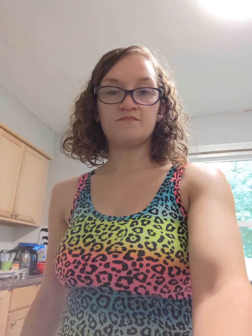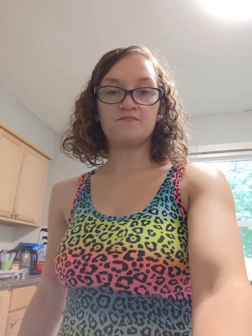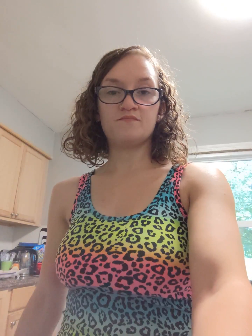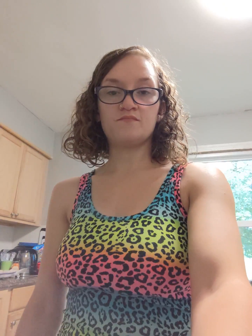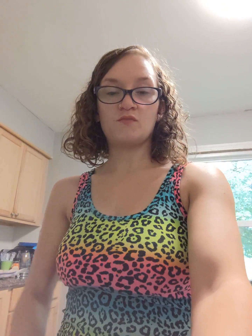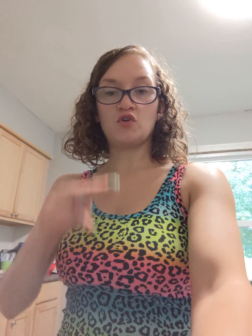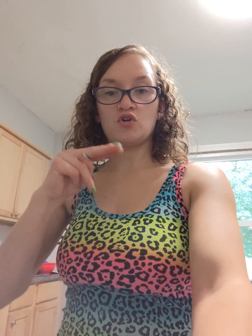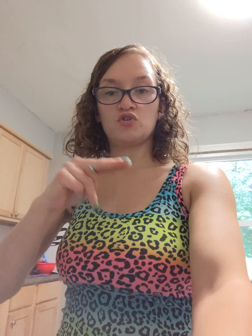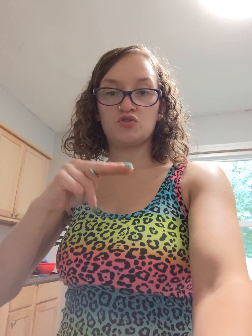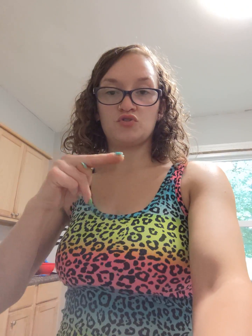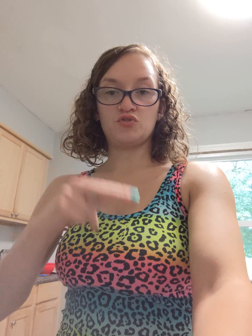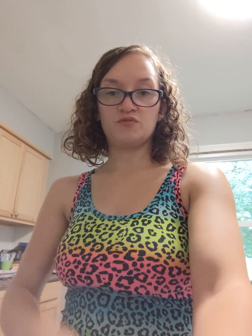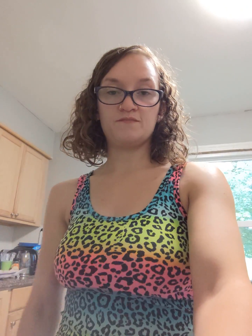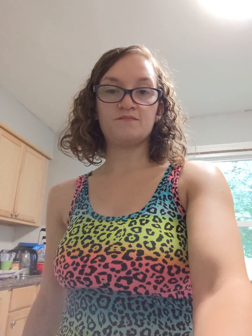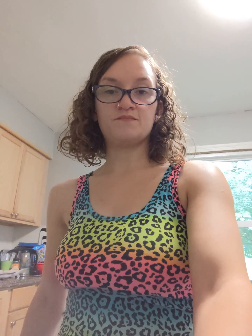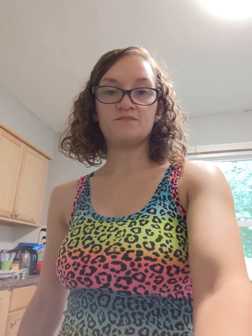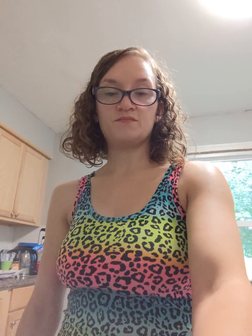nurse